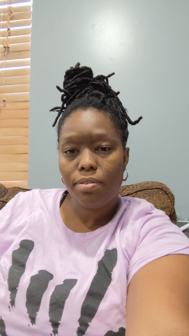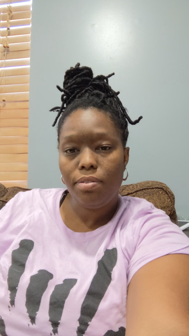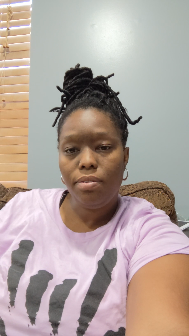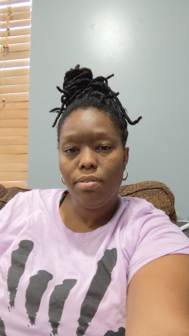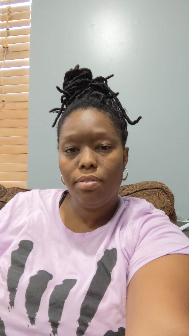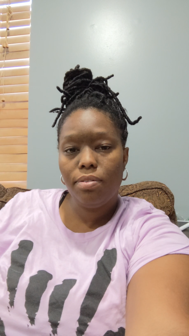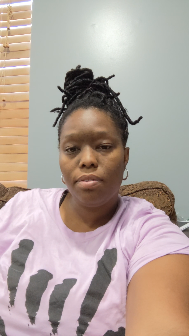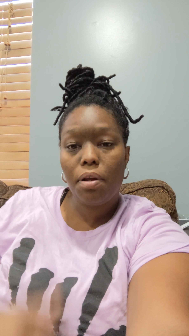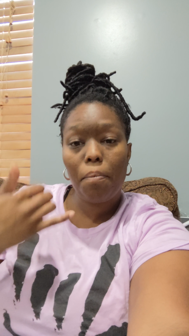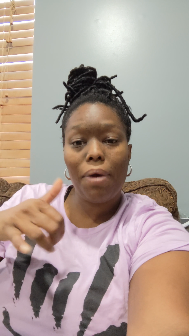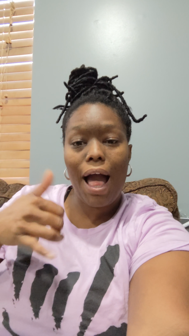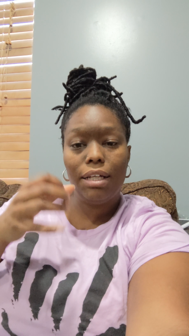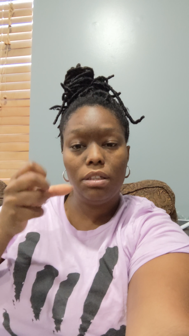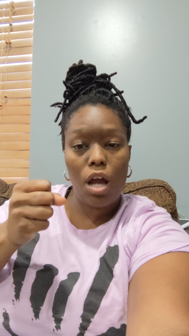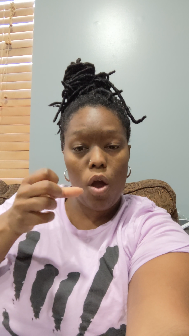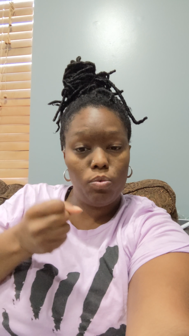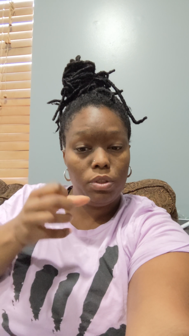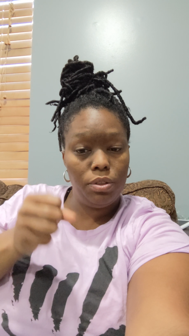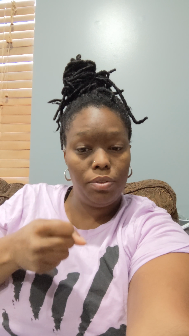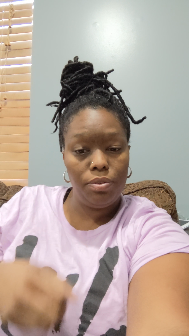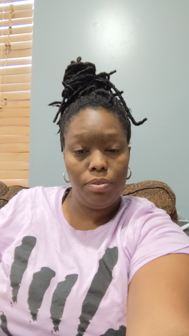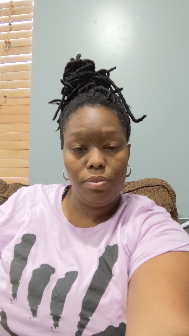play dough